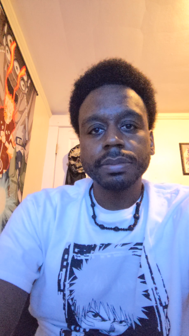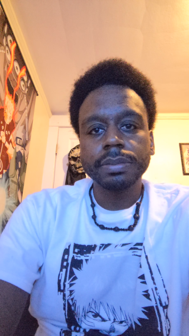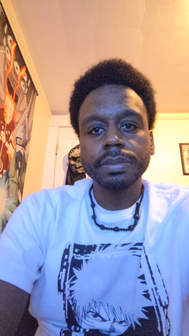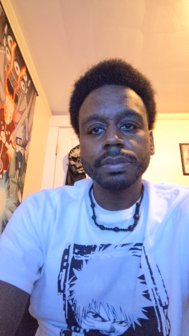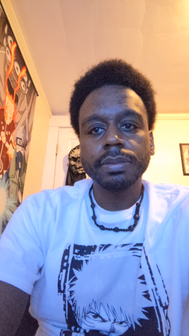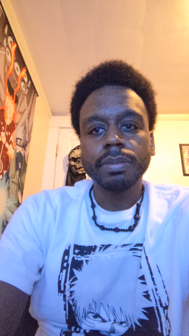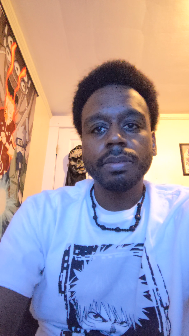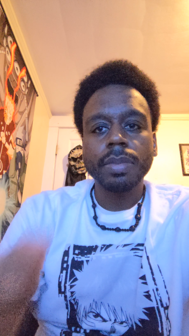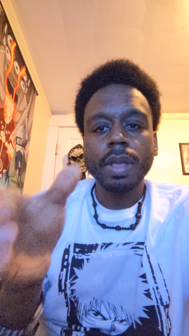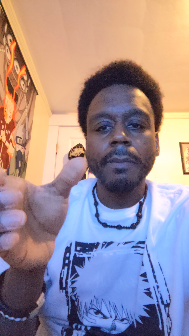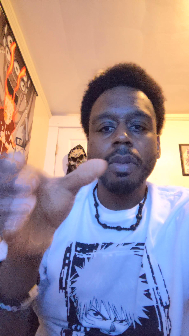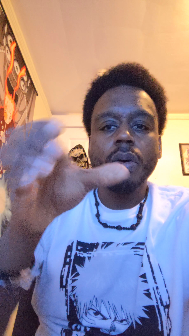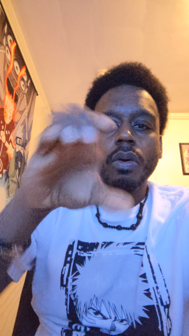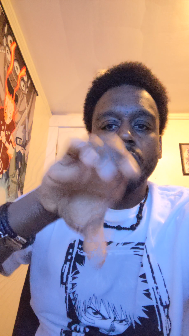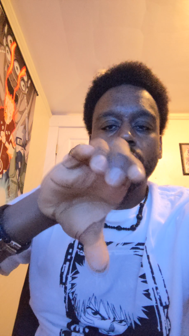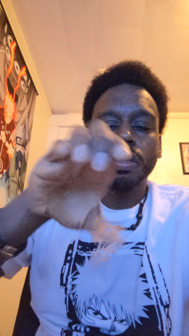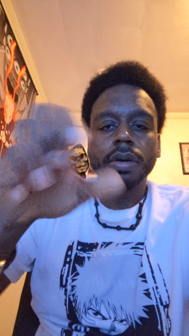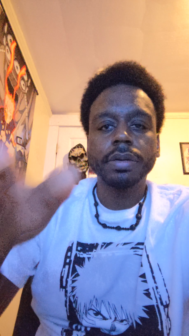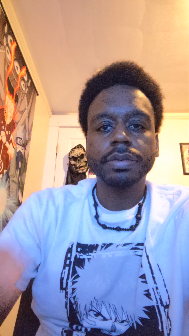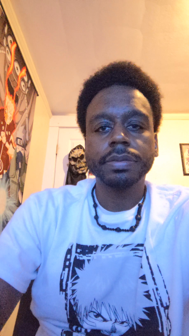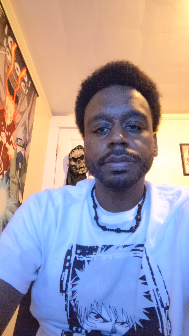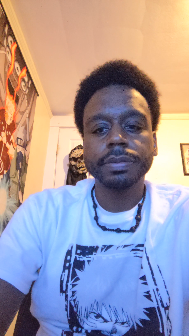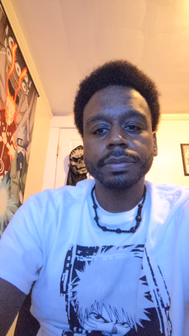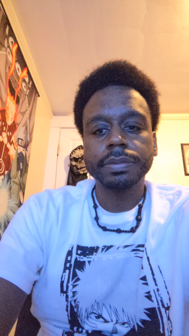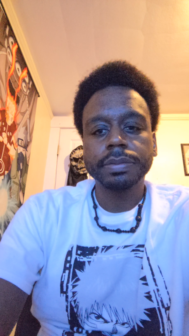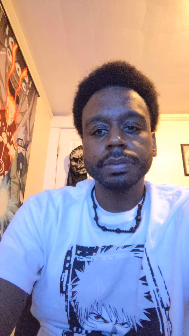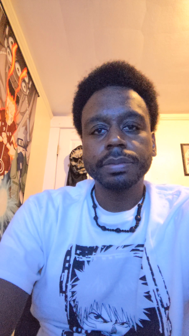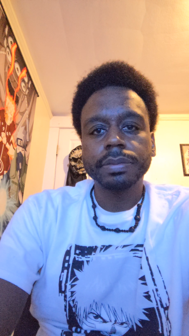pour